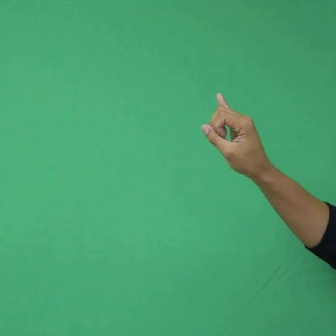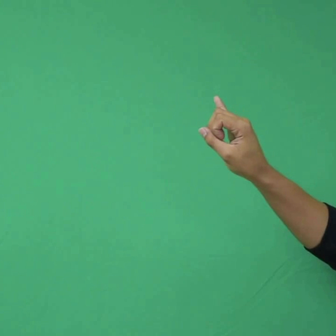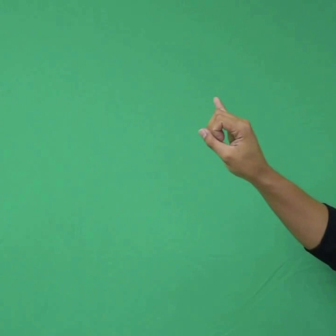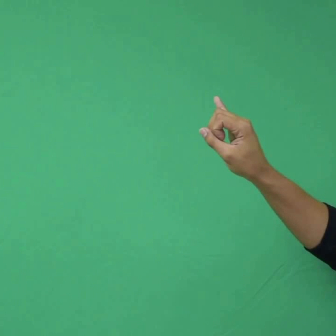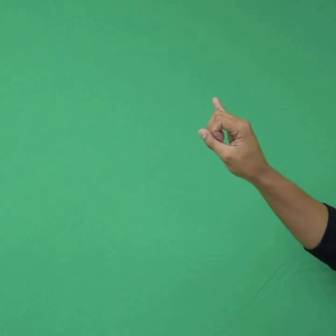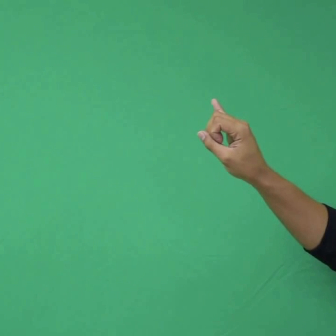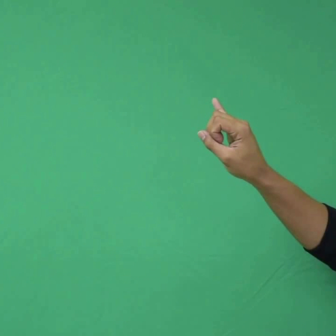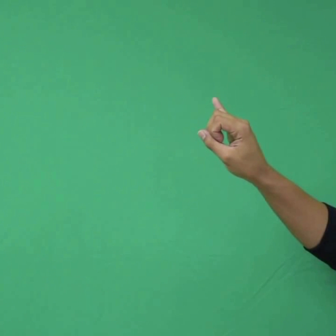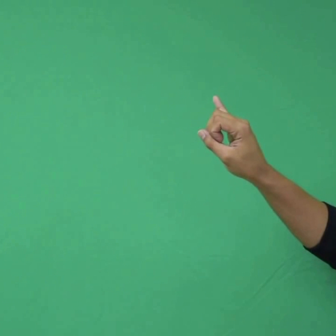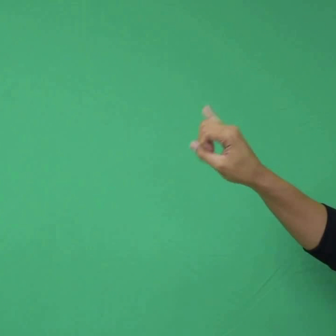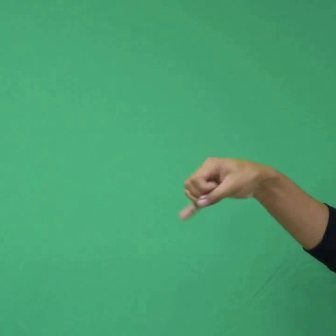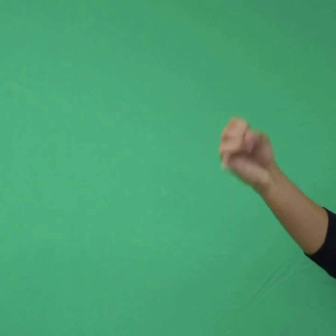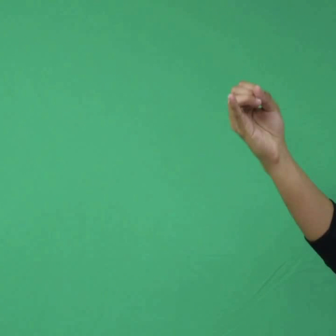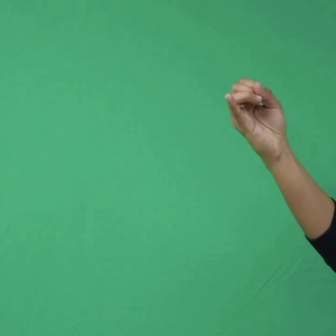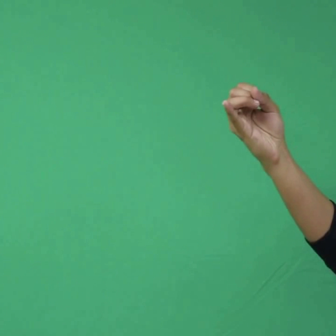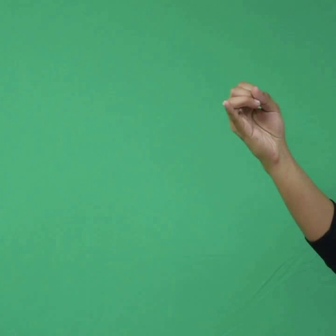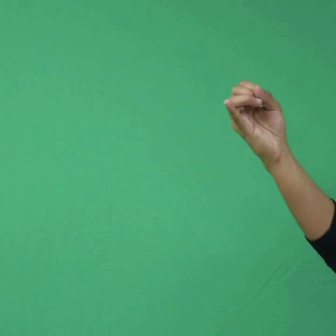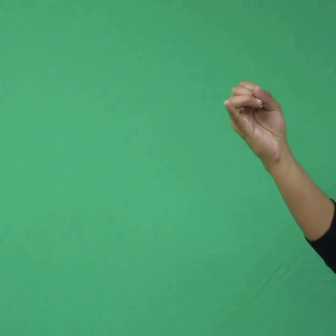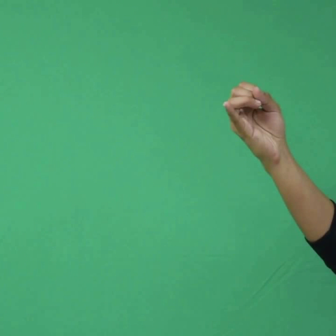J